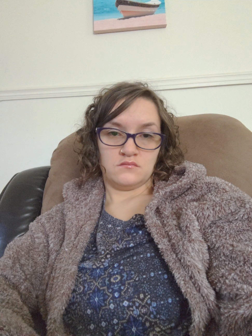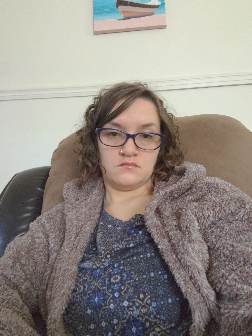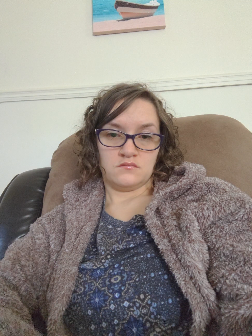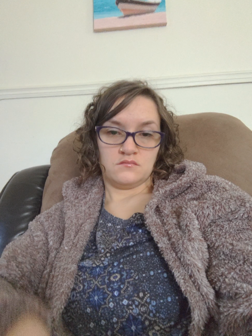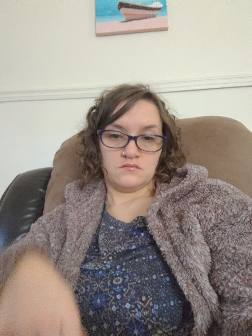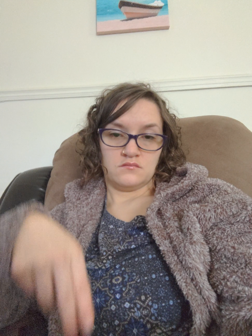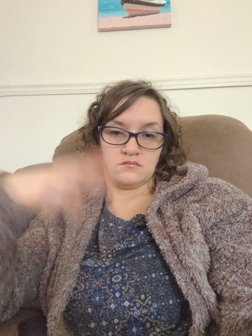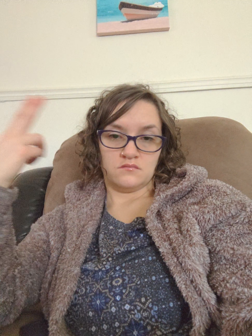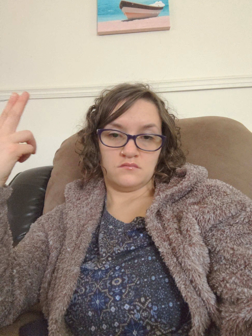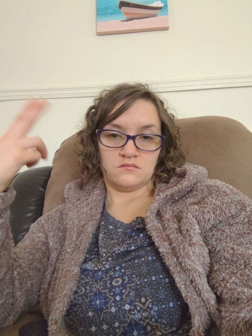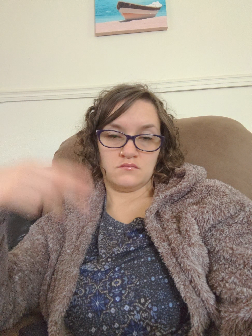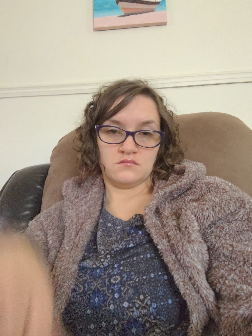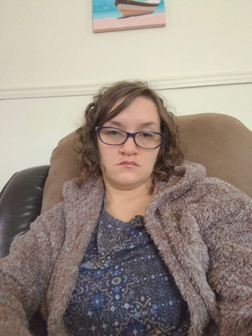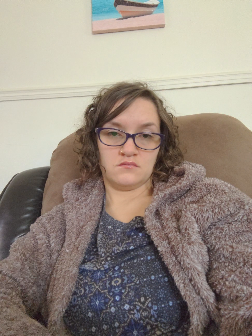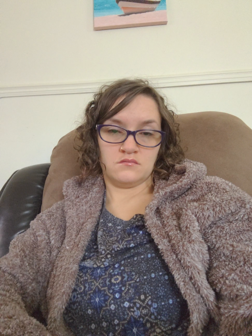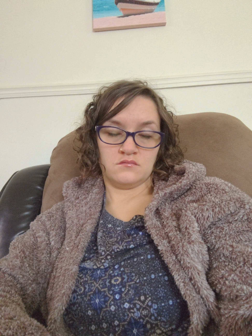high